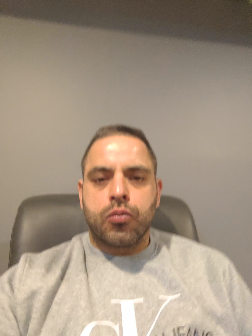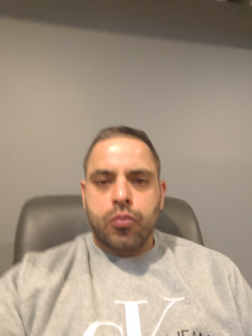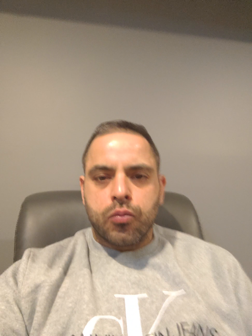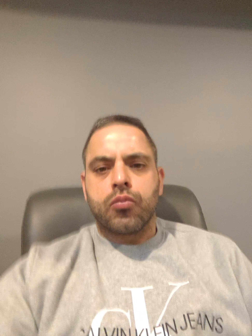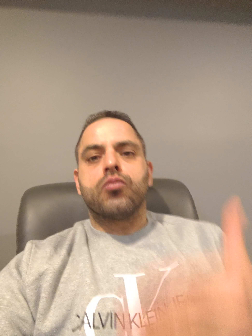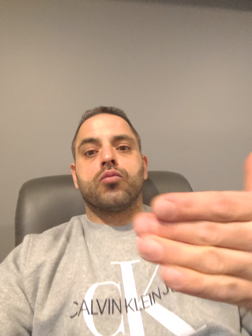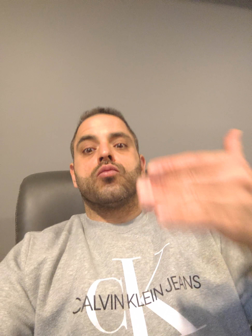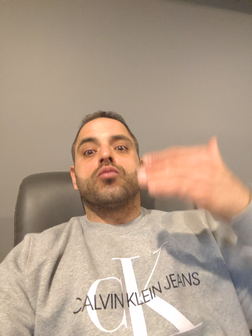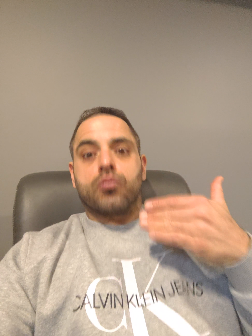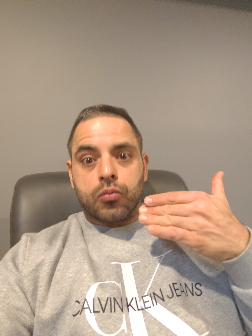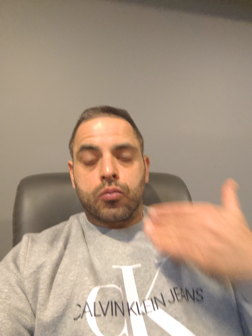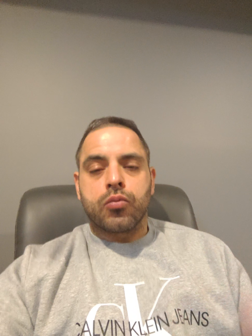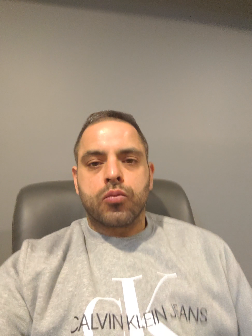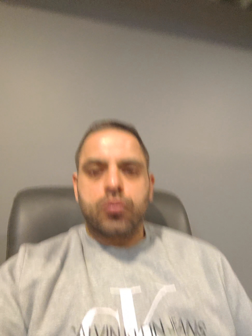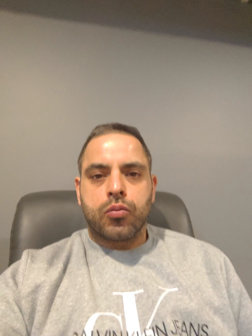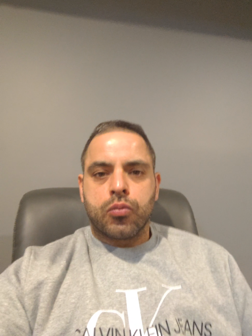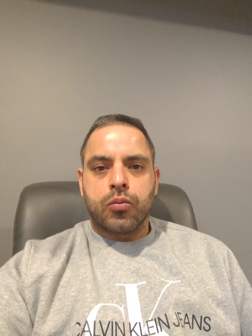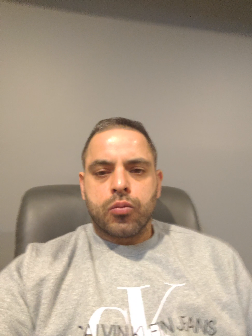before